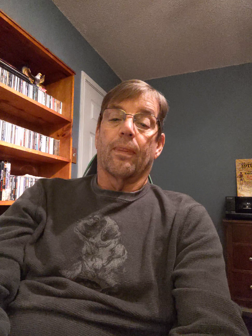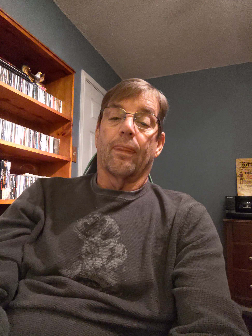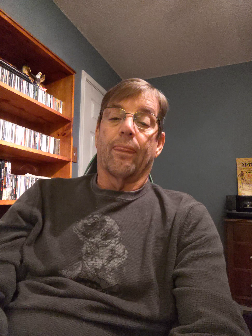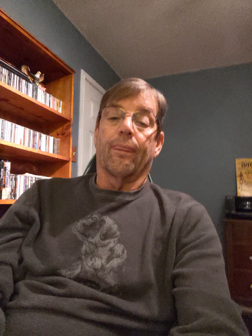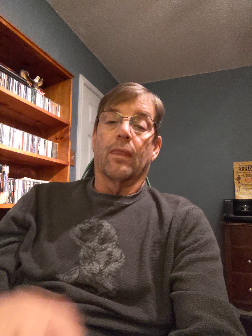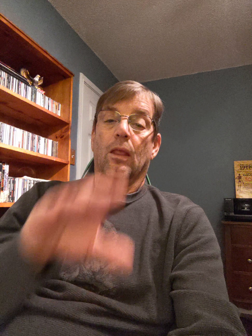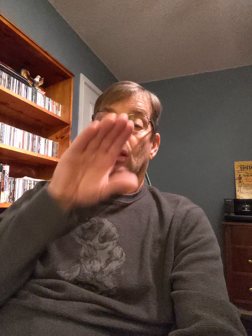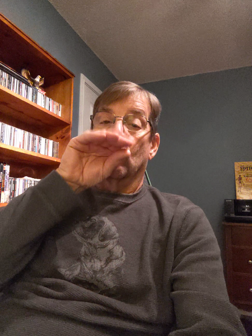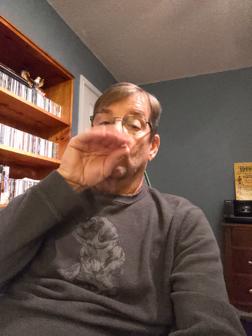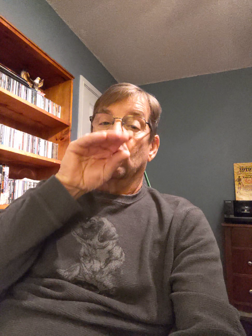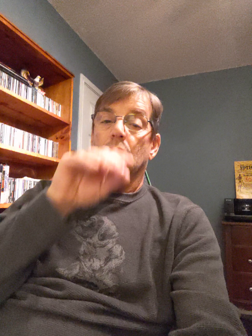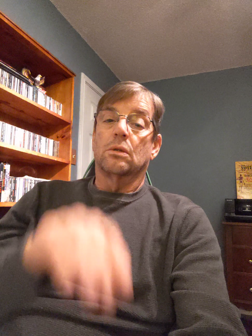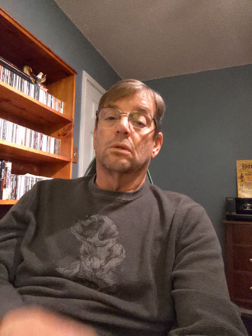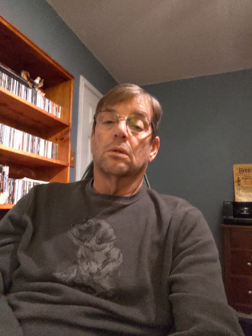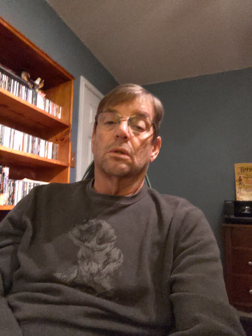goose